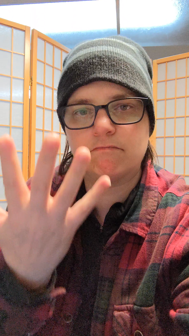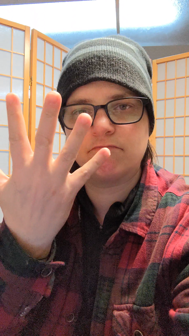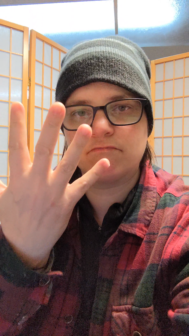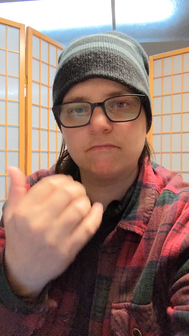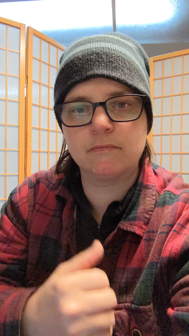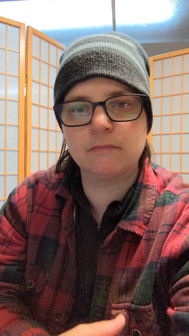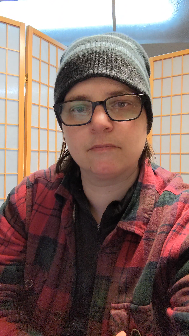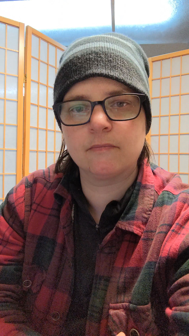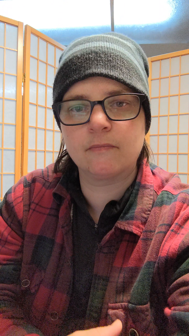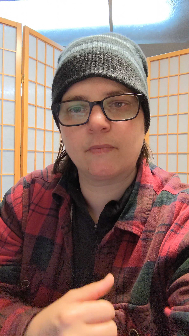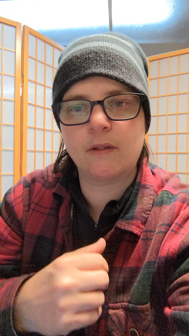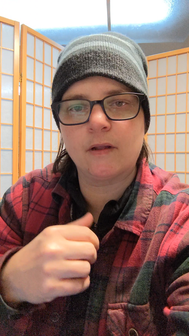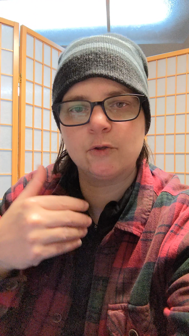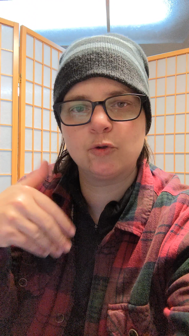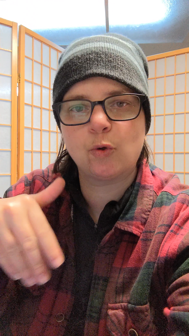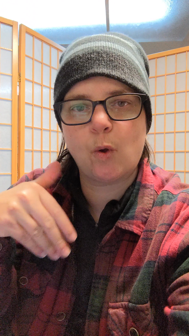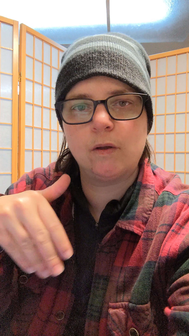shorts